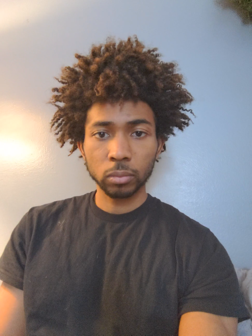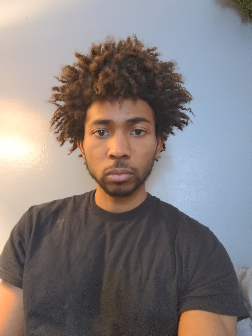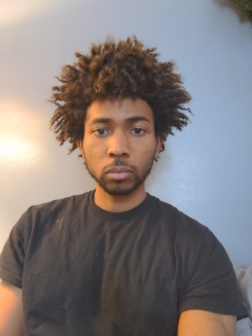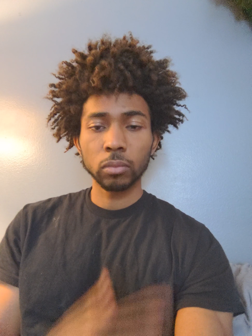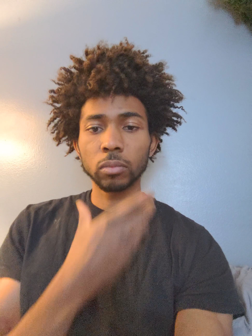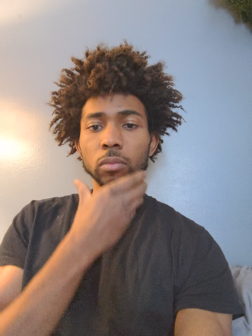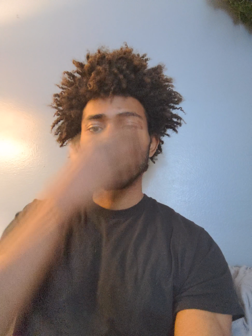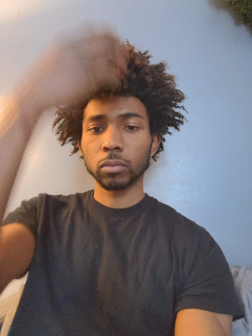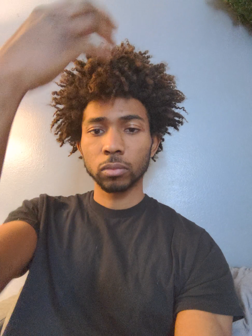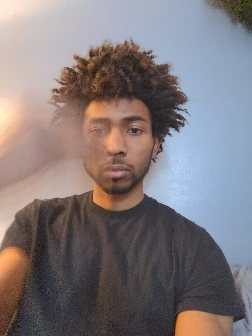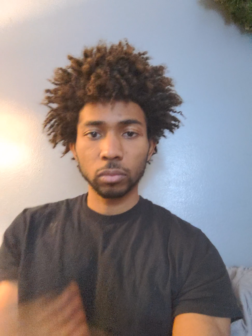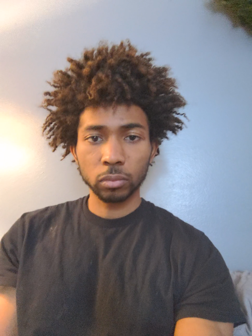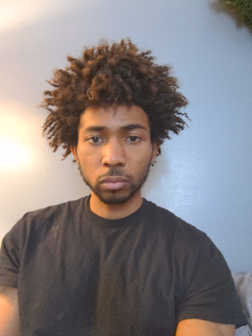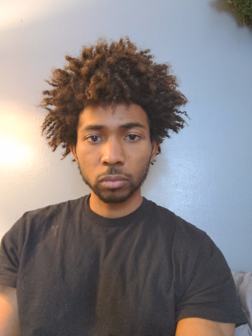giraffe